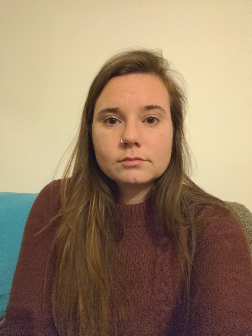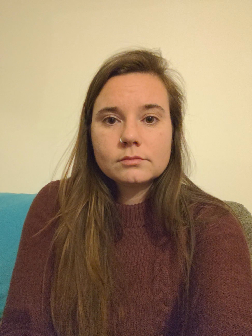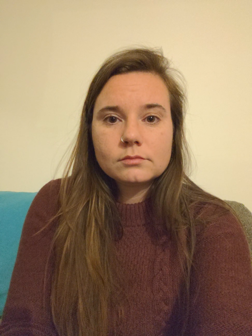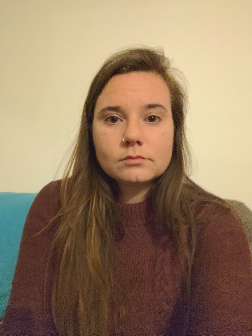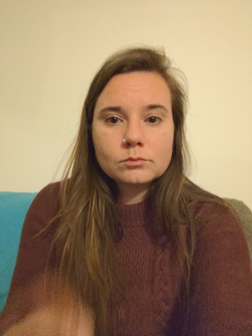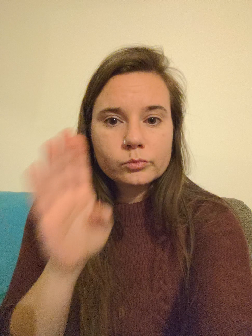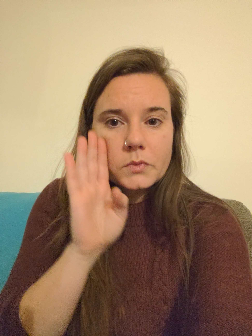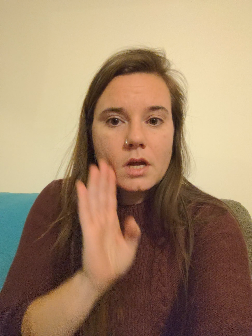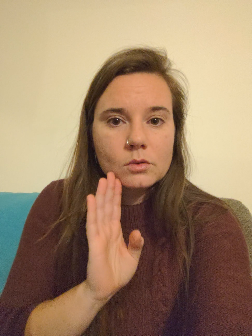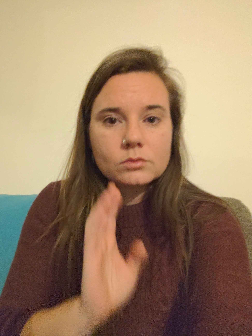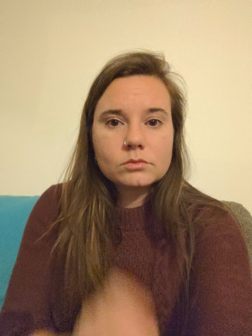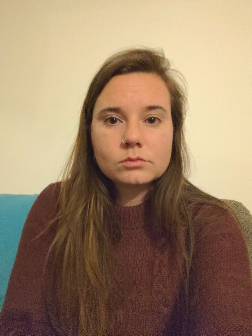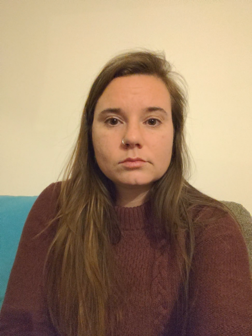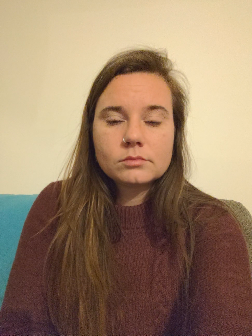brown